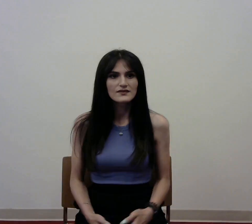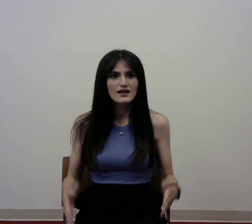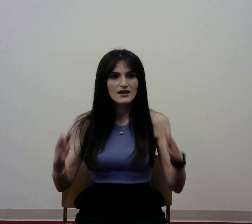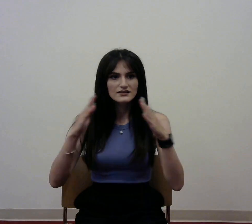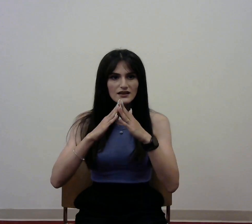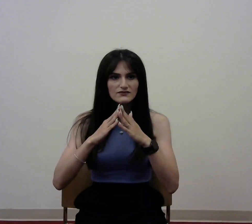ev